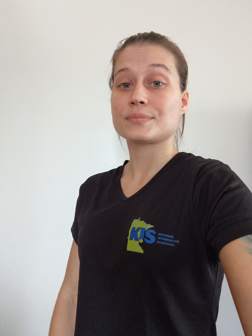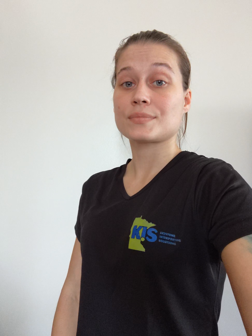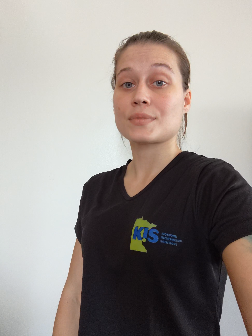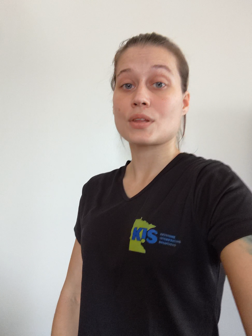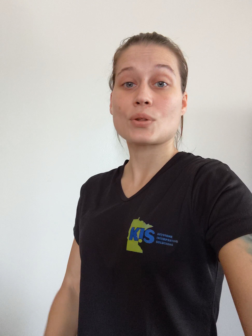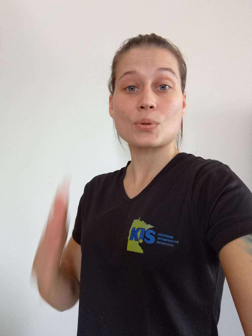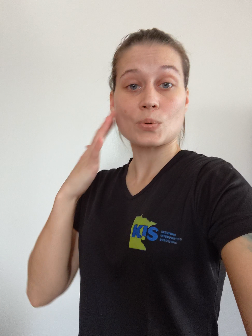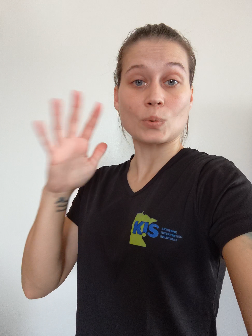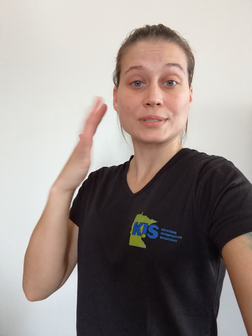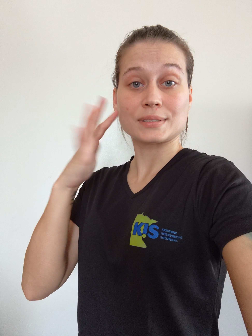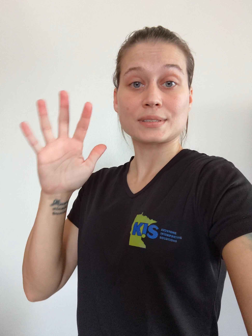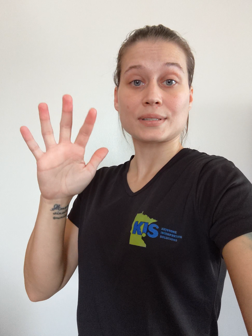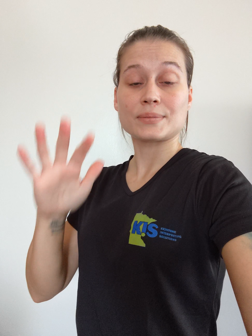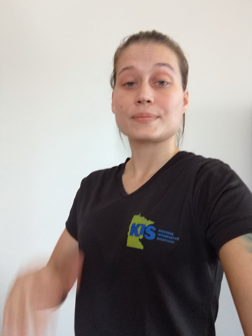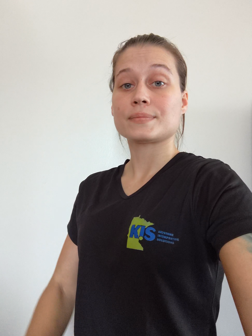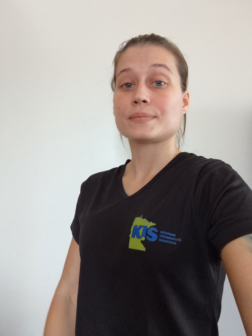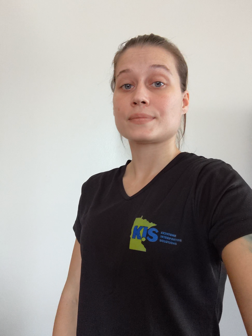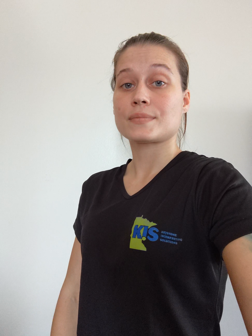noisy